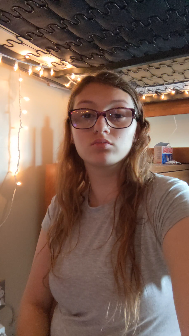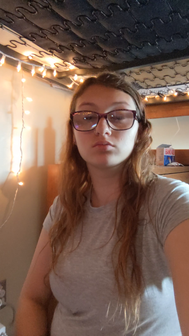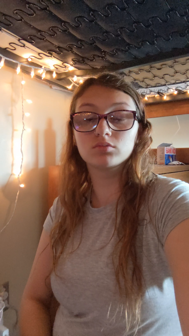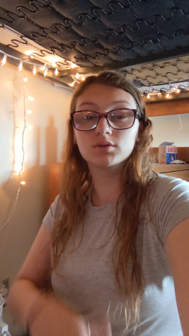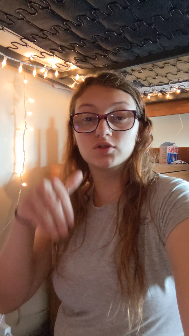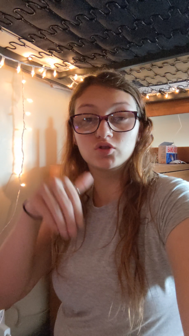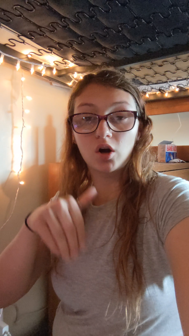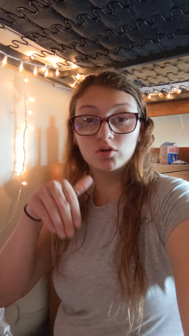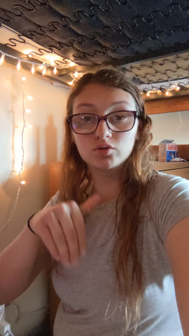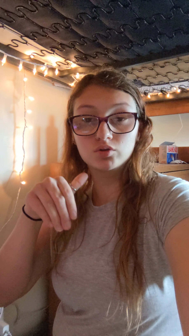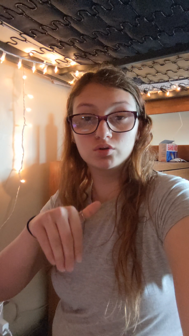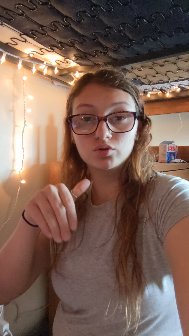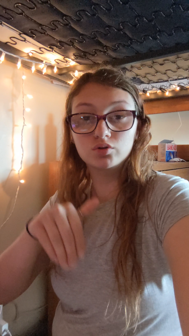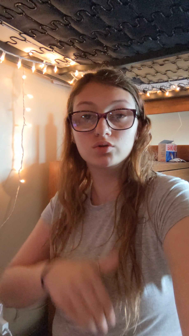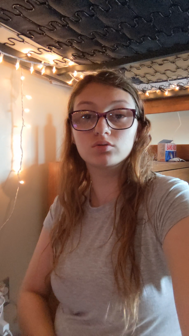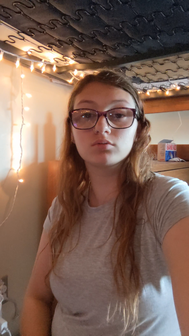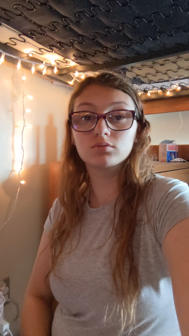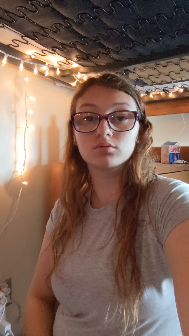doctor